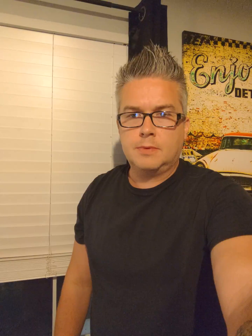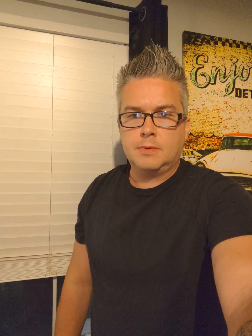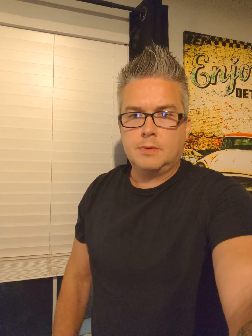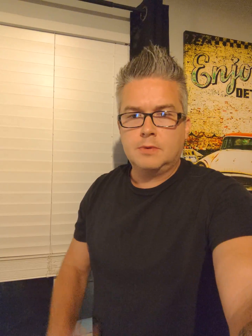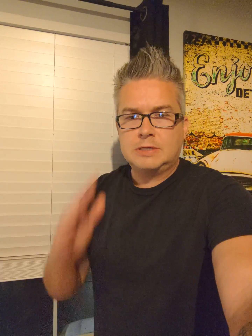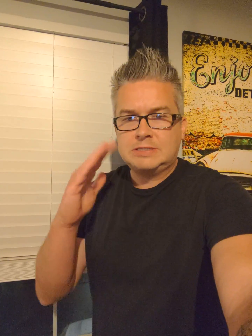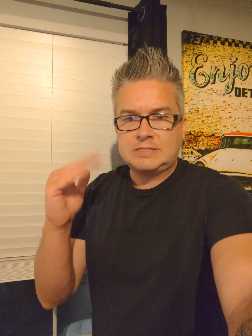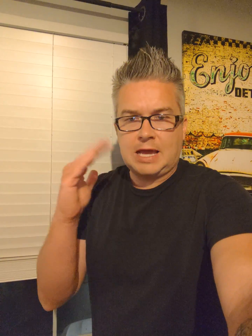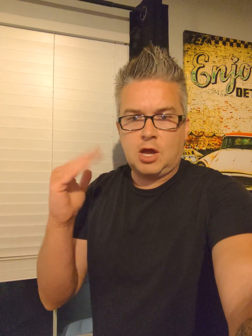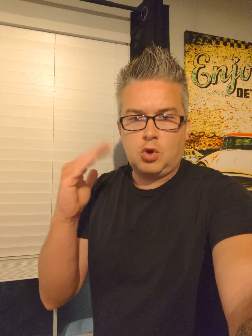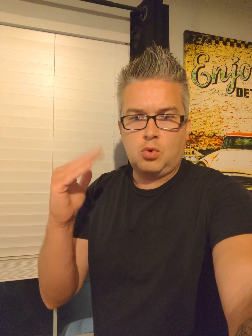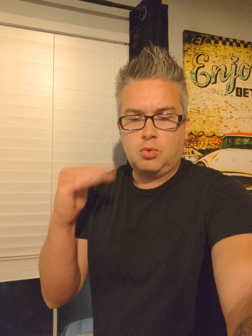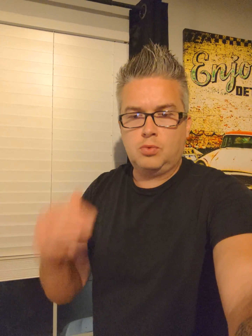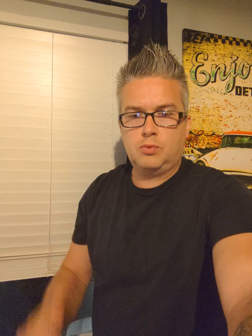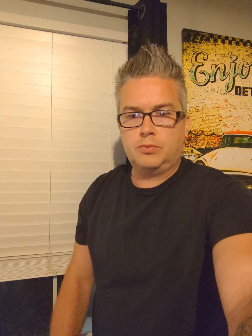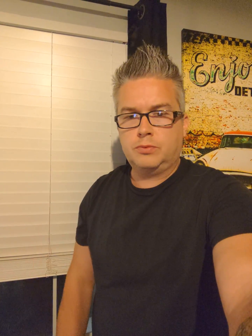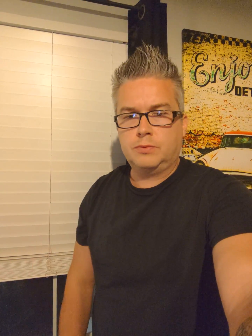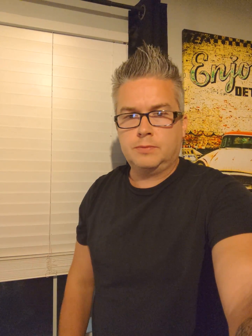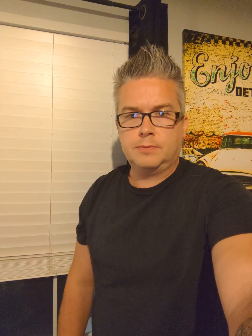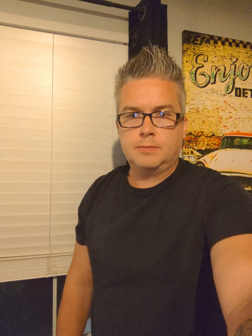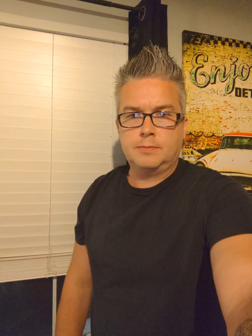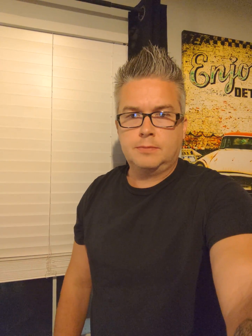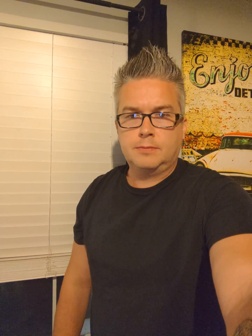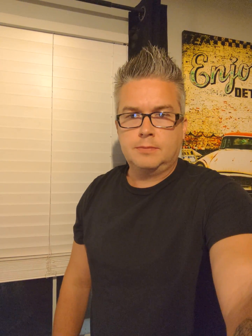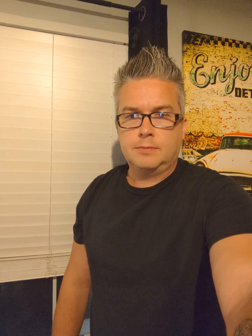downtown